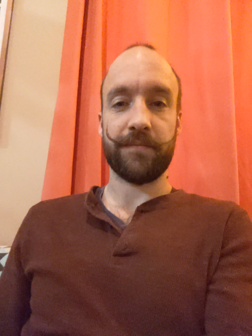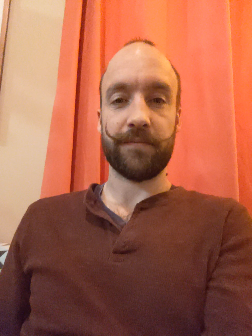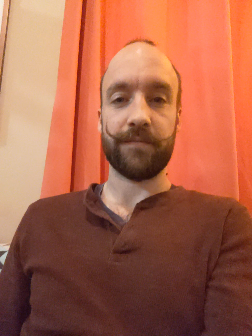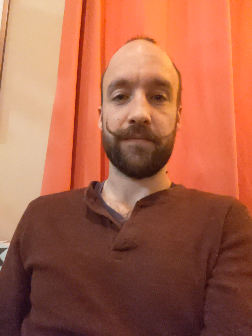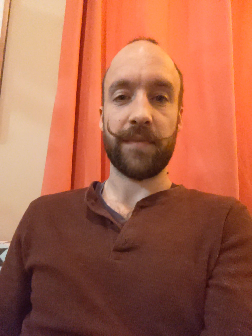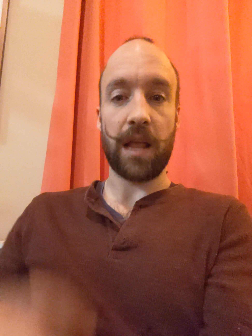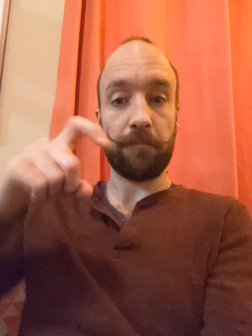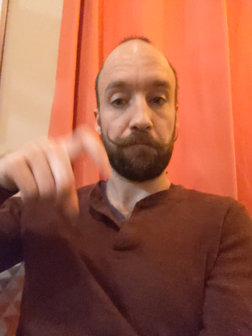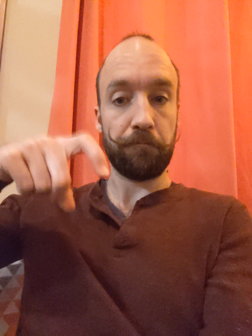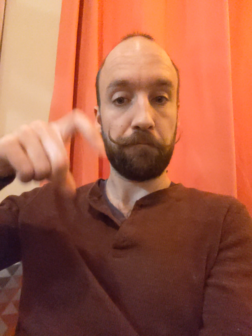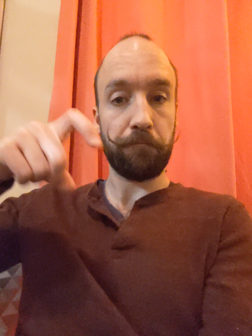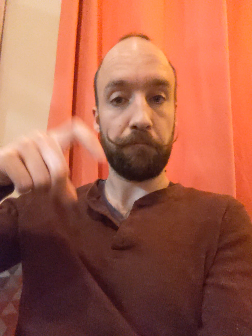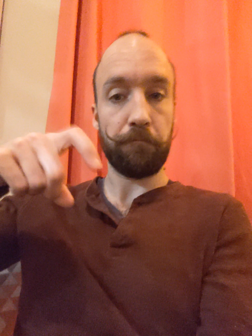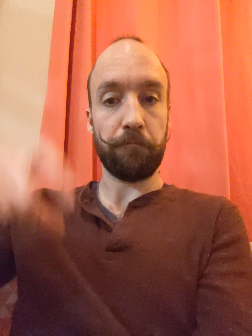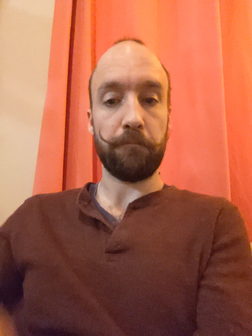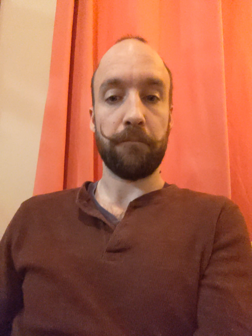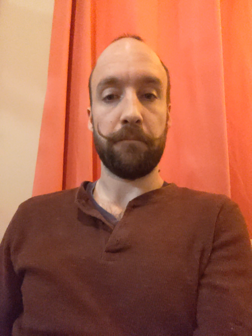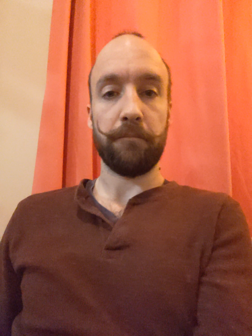time